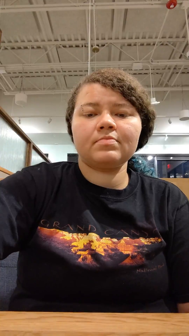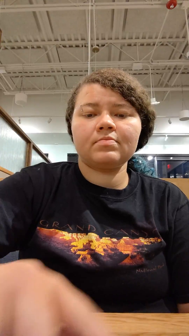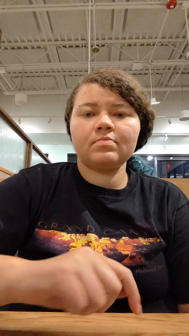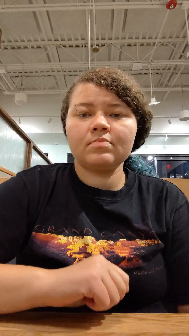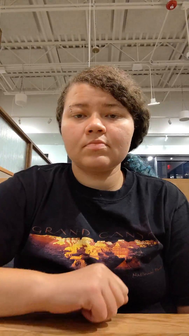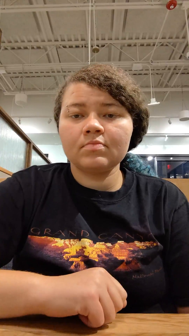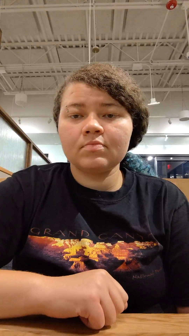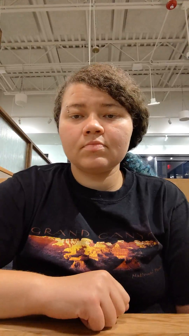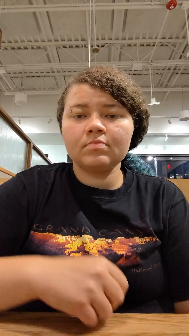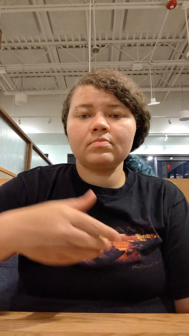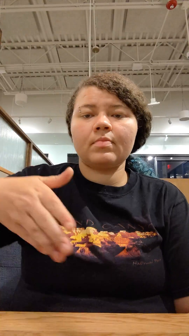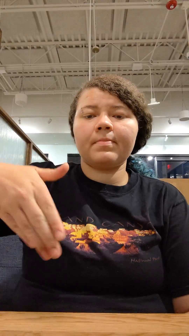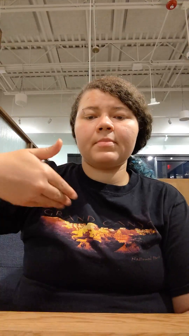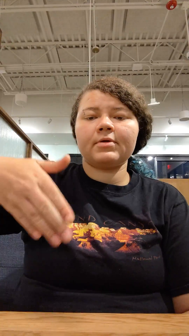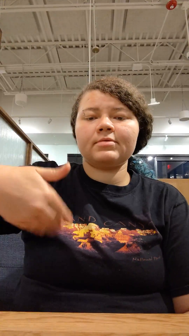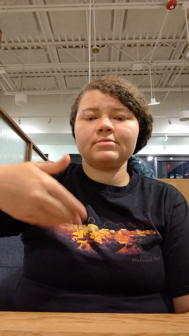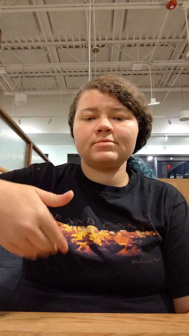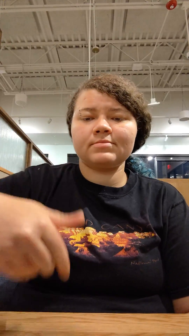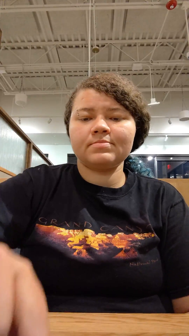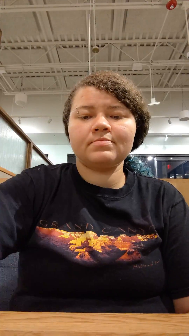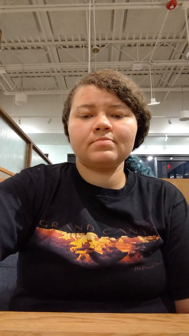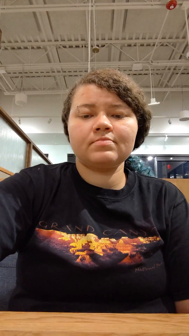pants